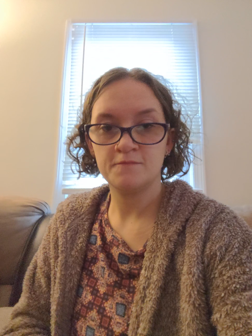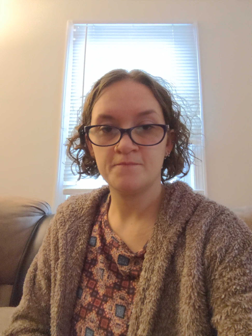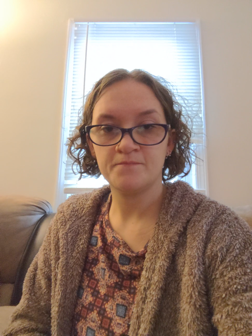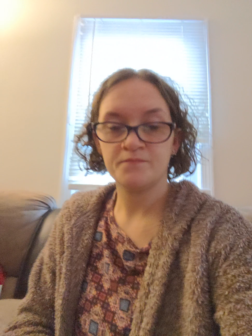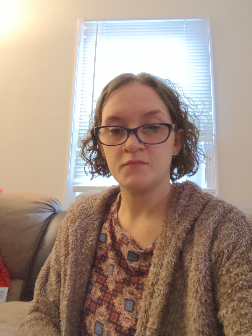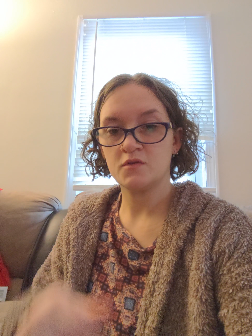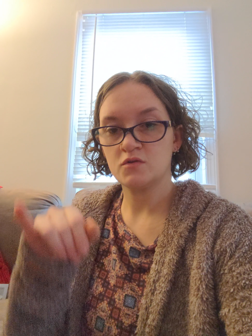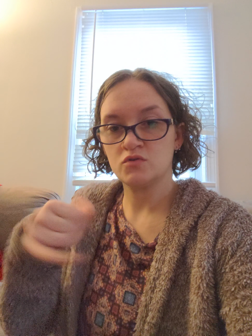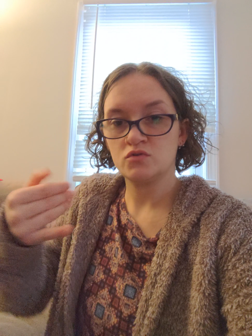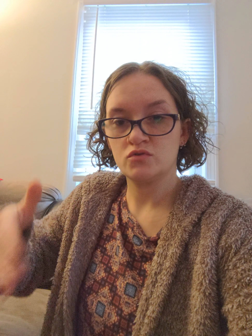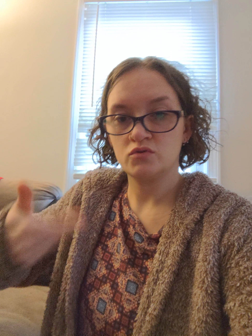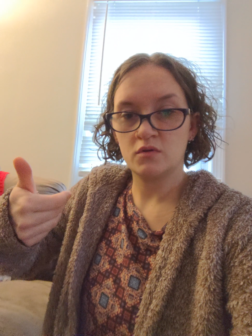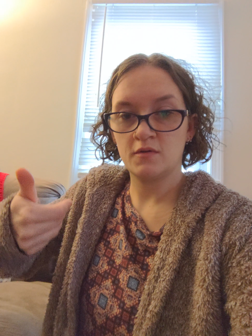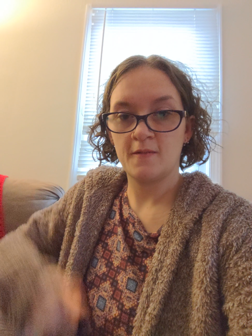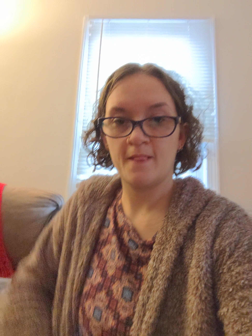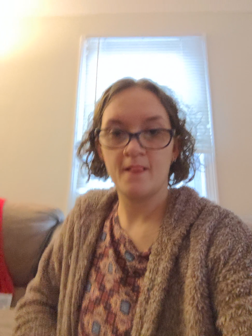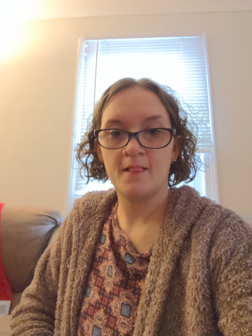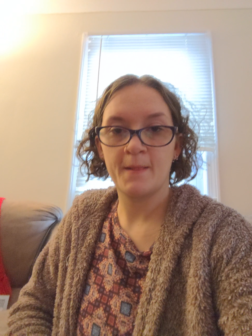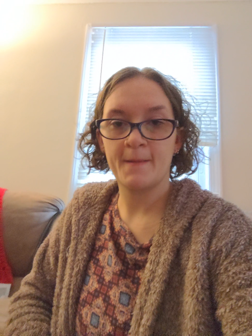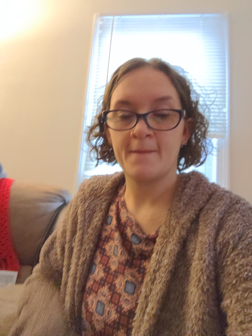jeans